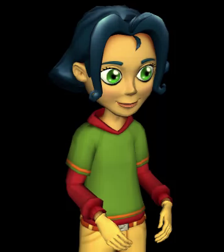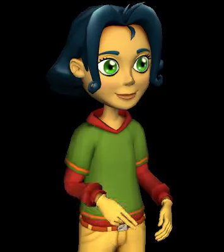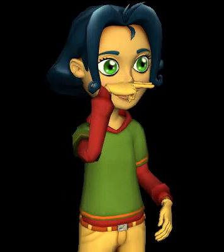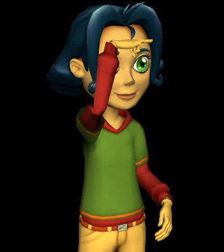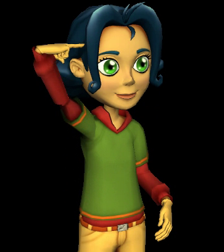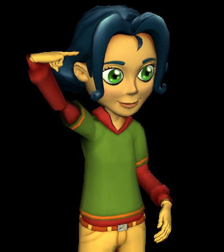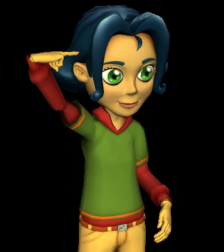أسود